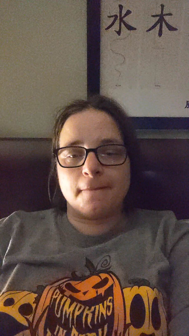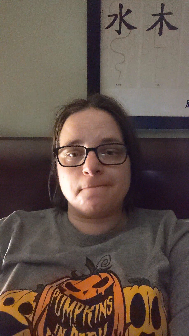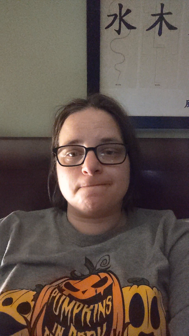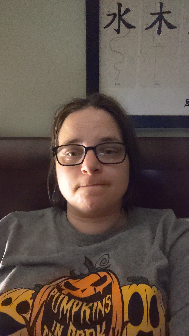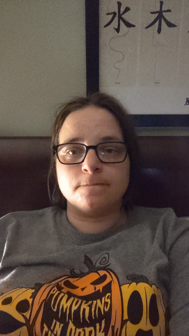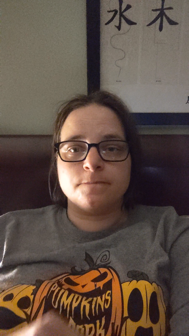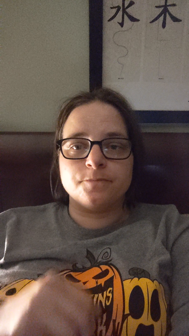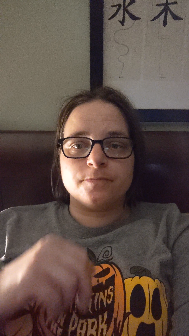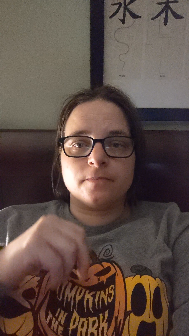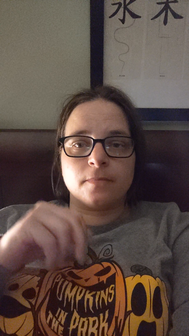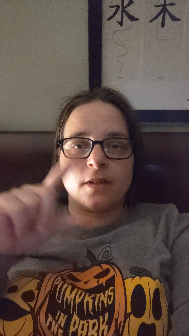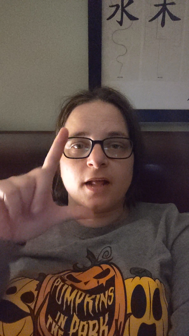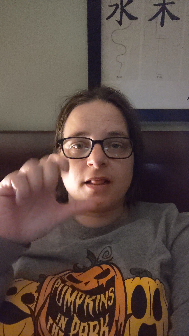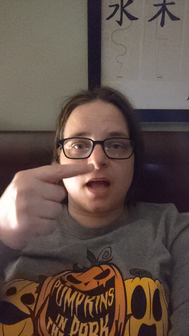leg